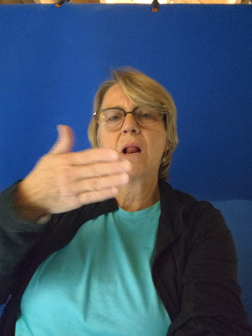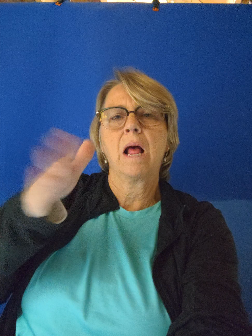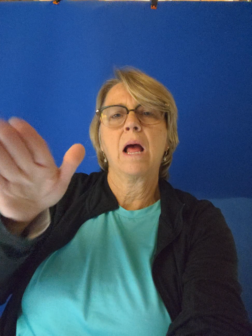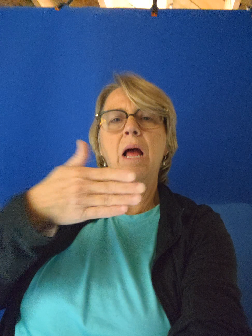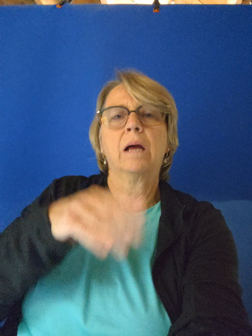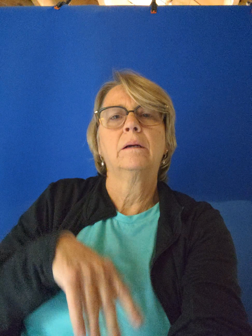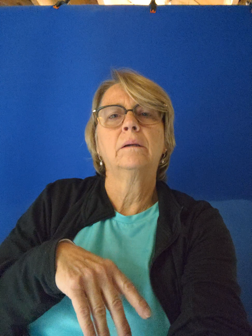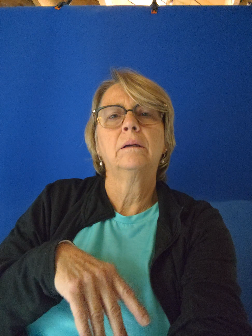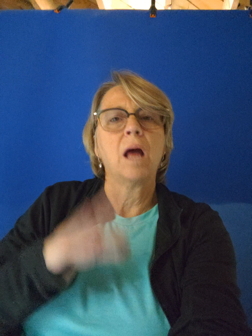flag